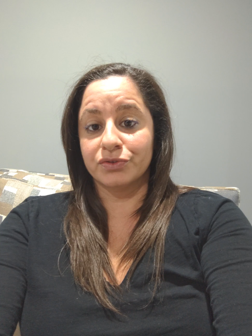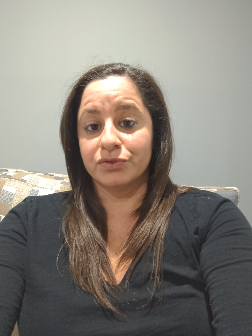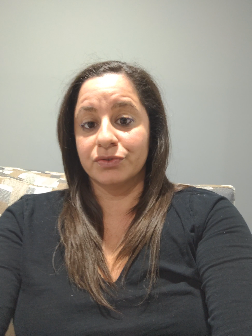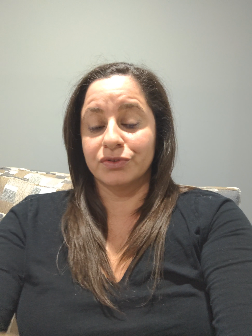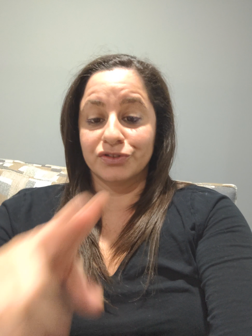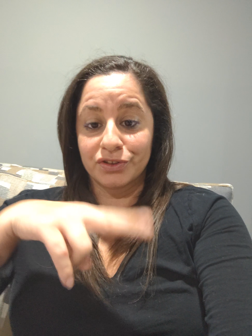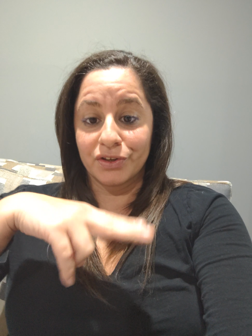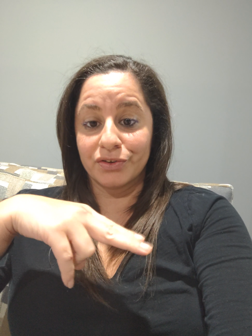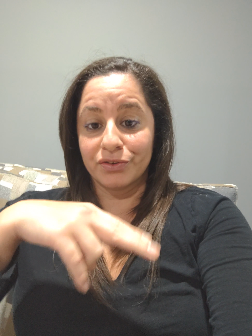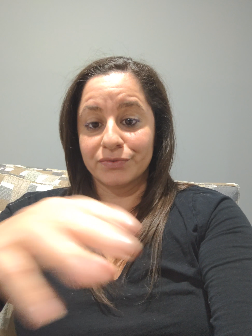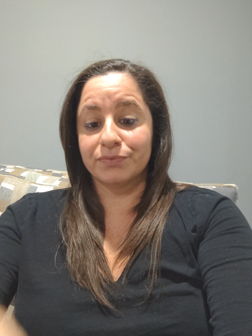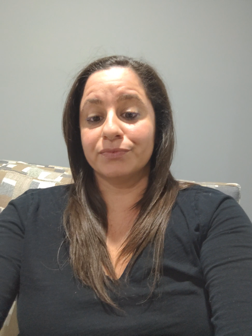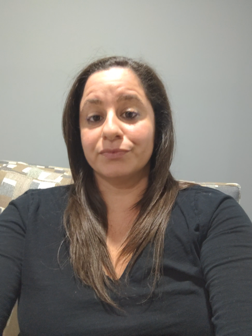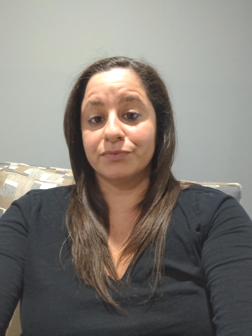chair